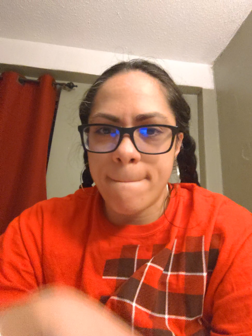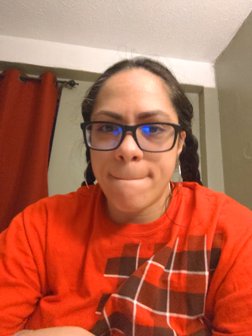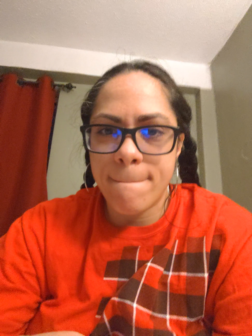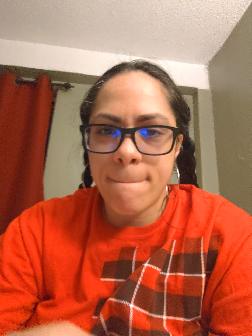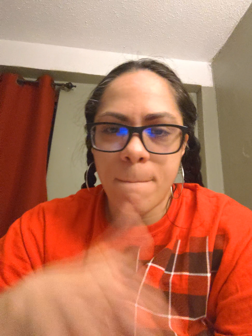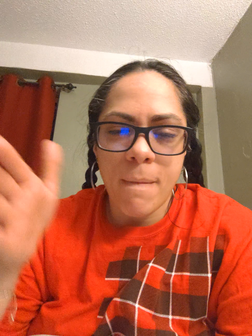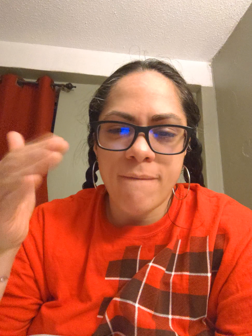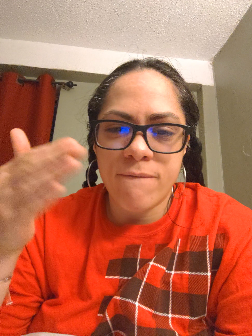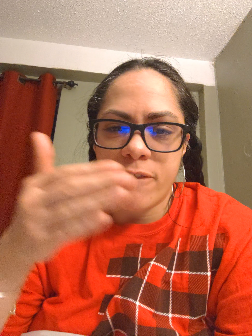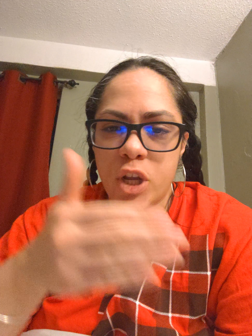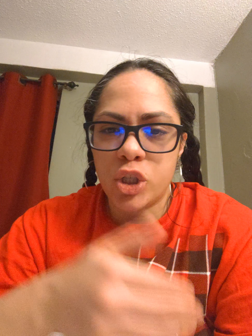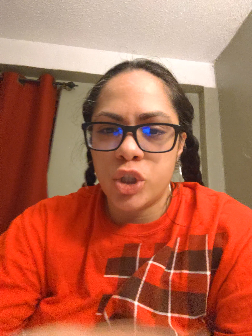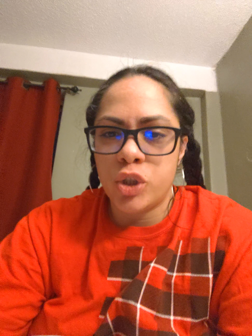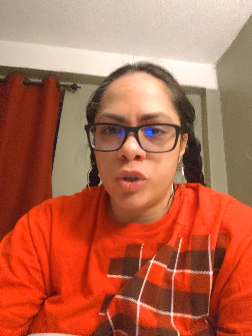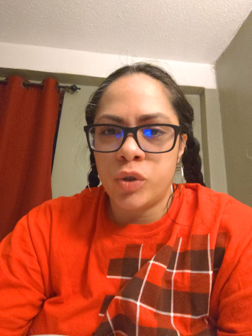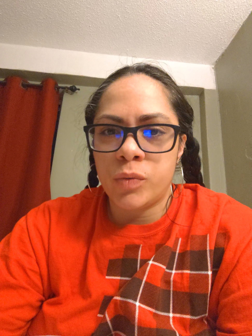fish